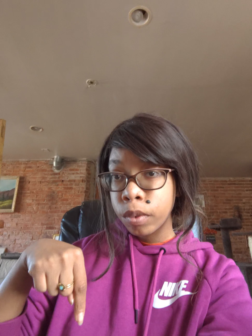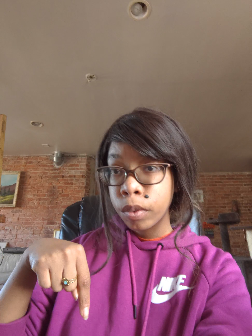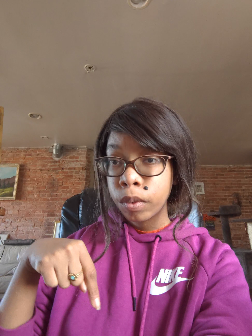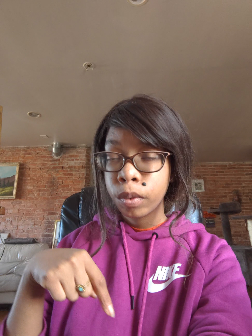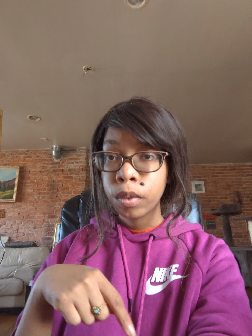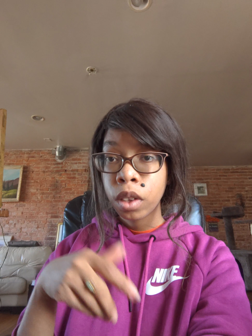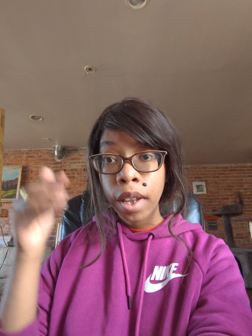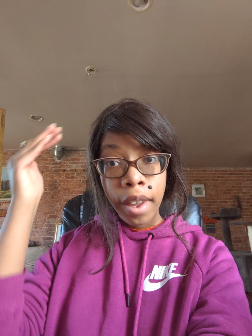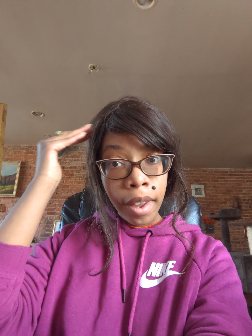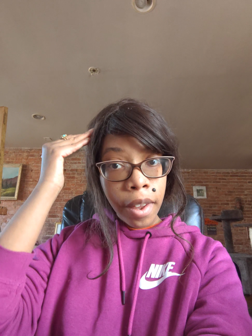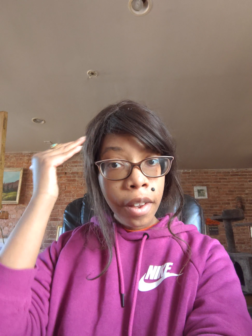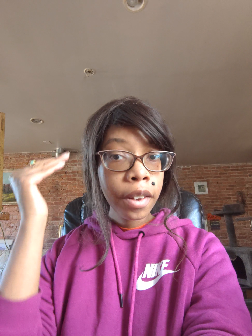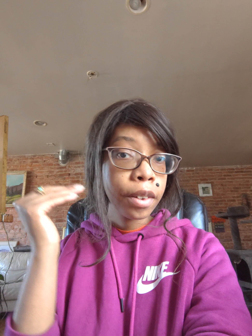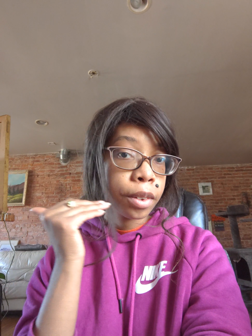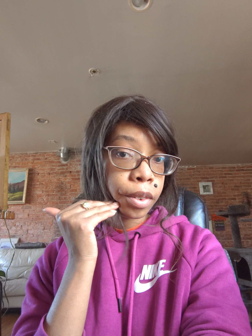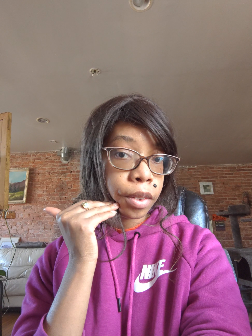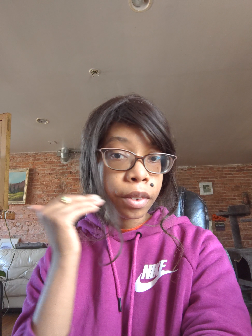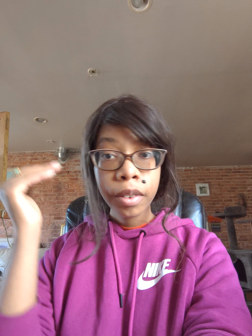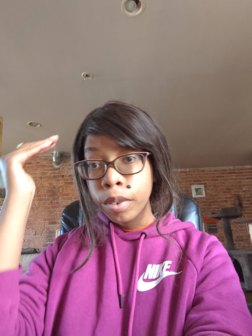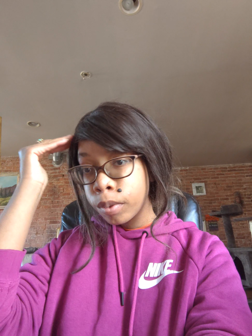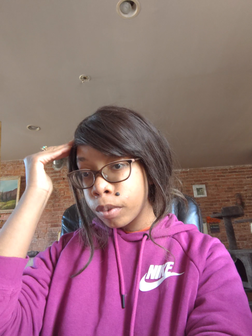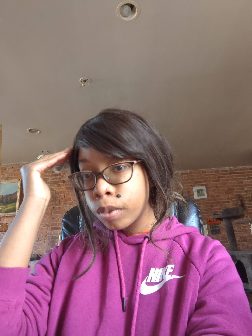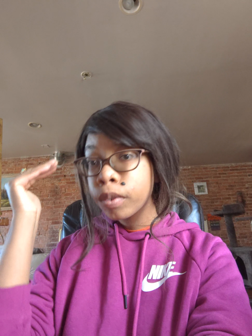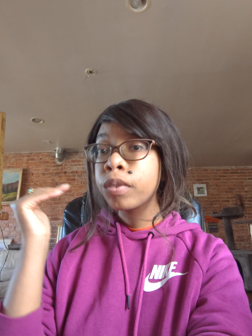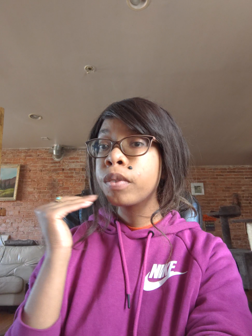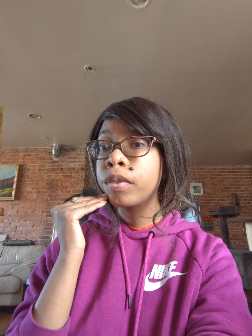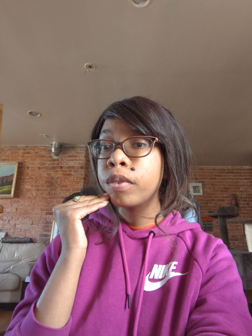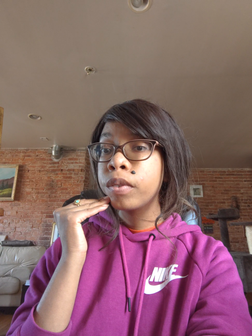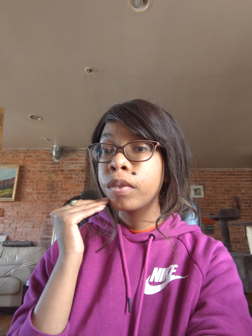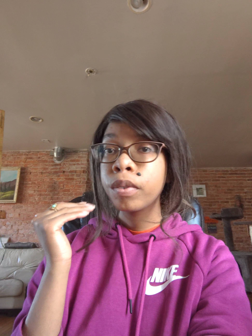head